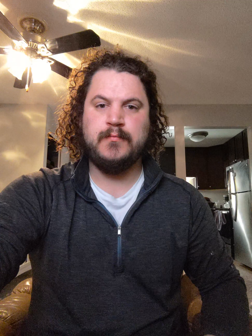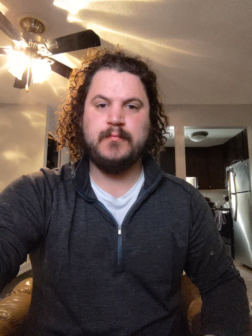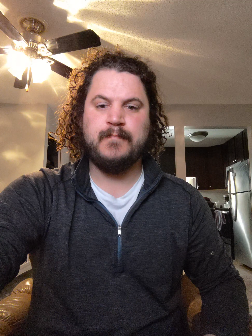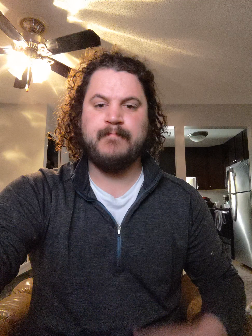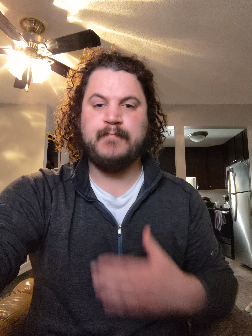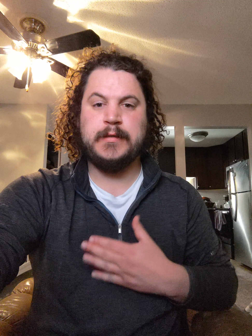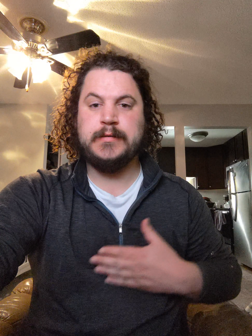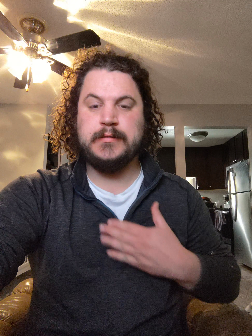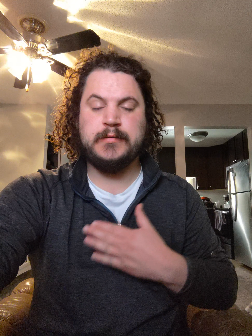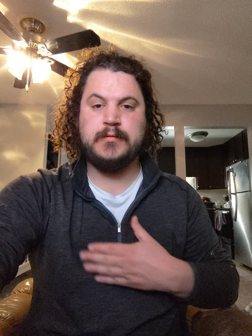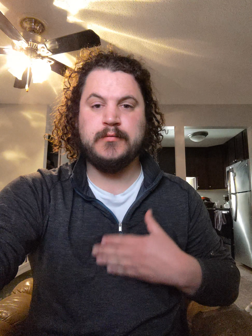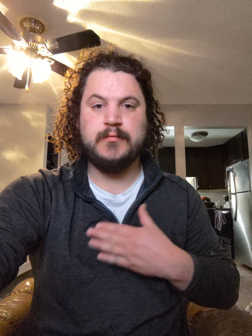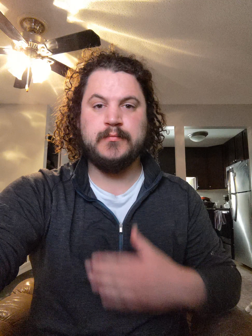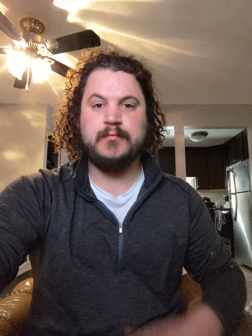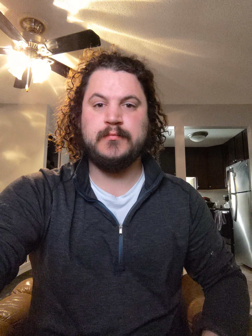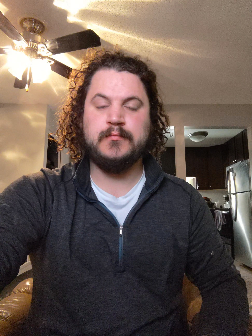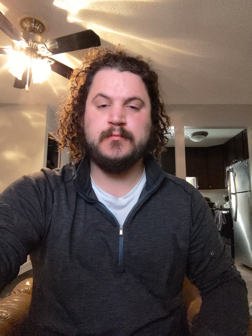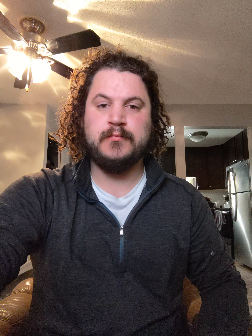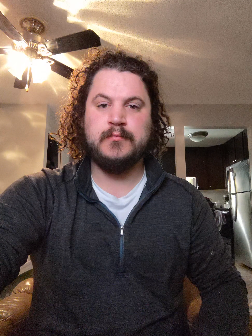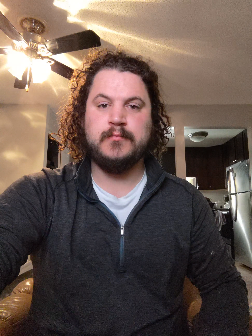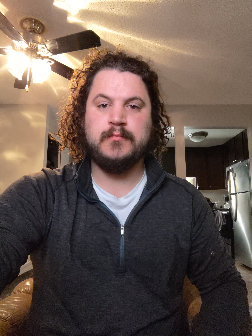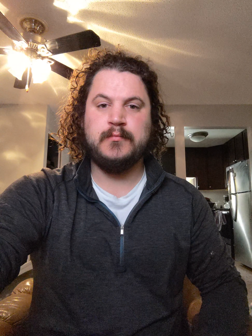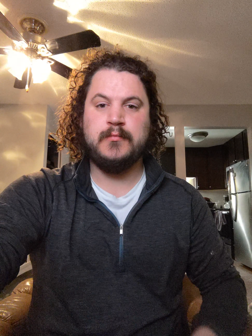please